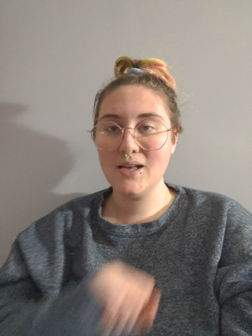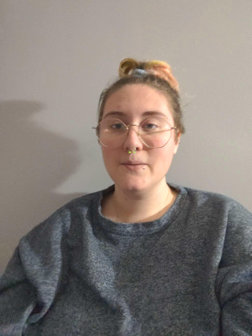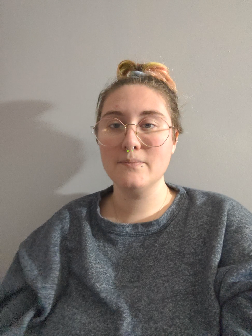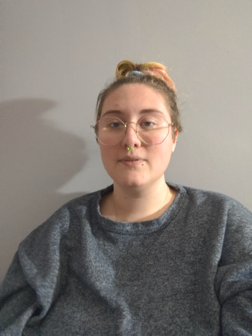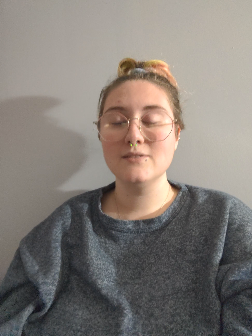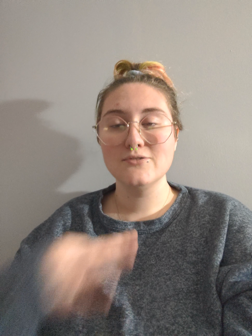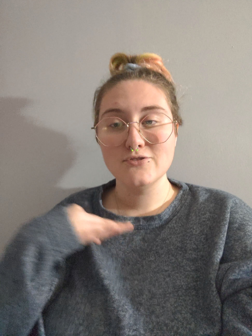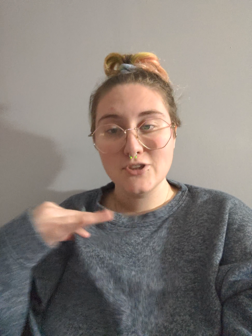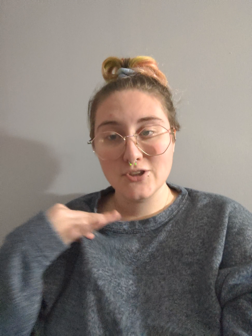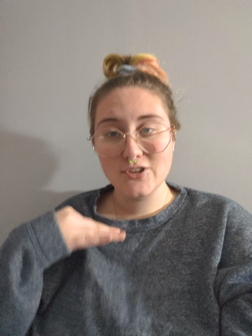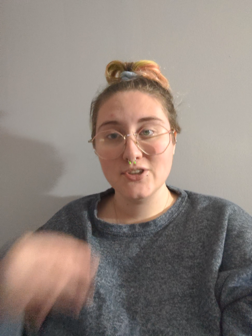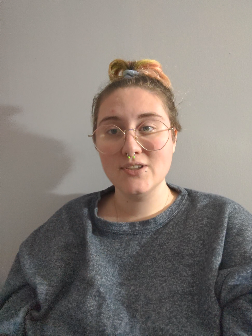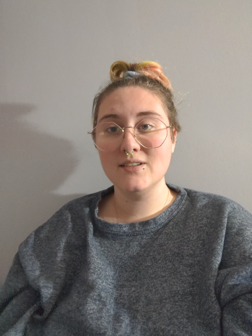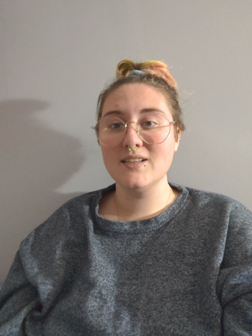shirt